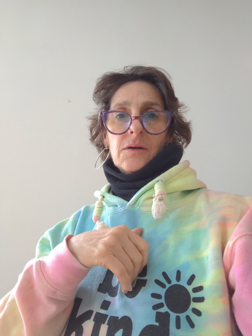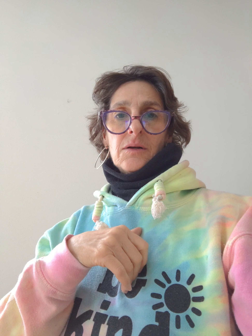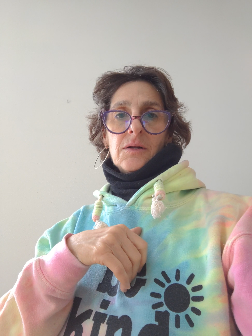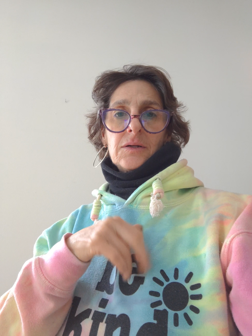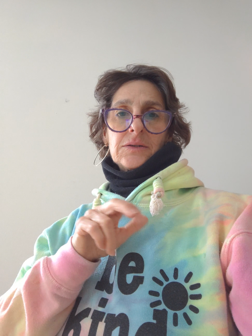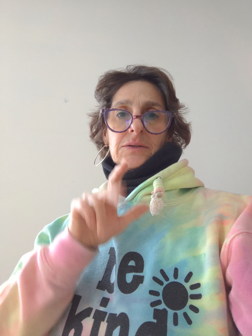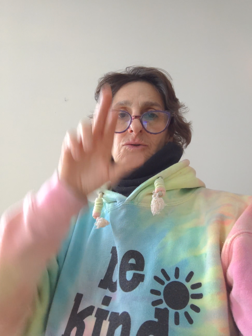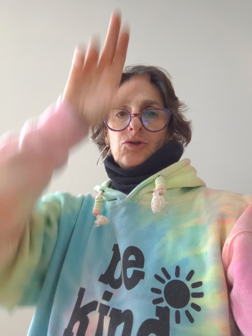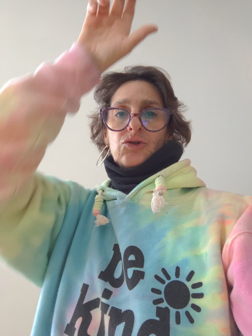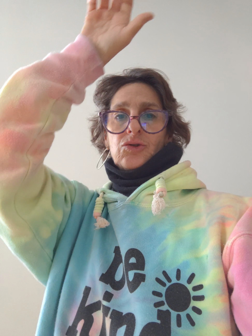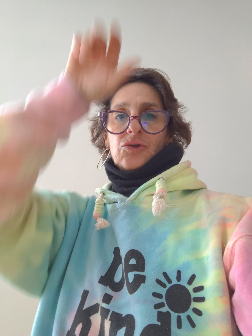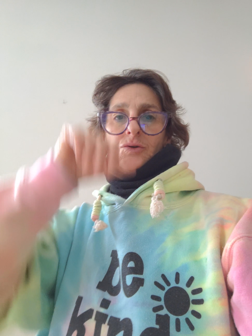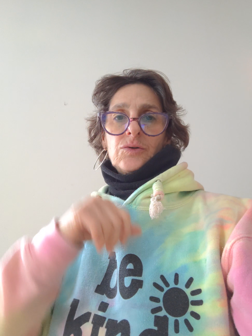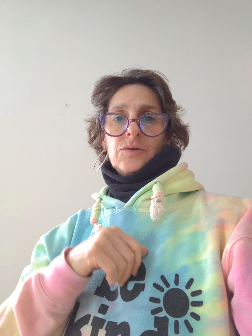stairs